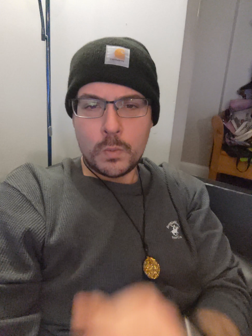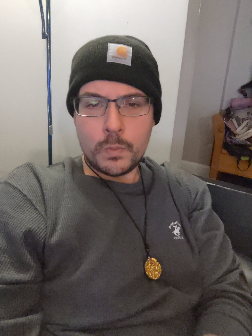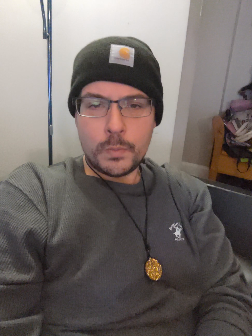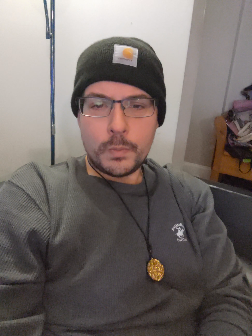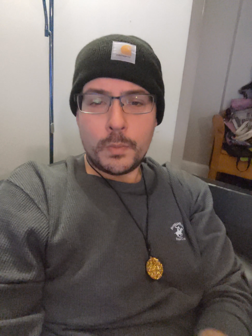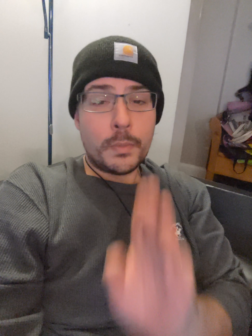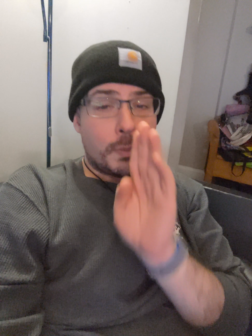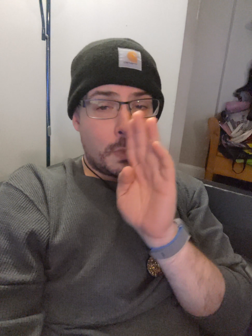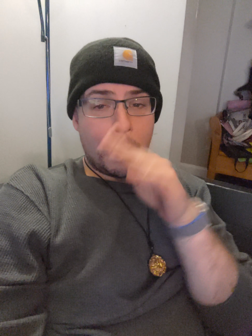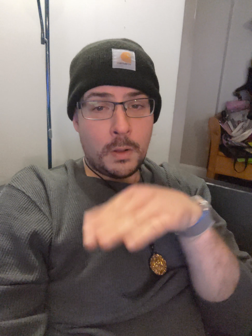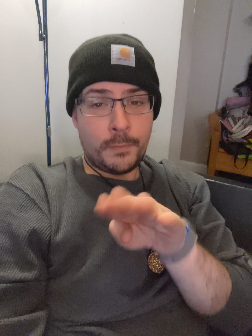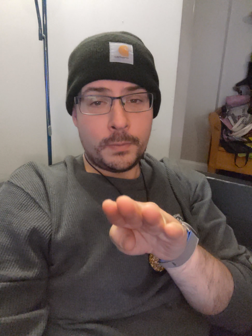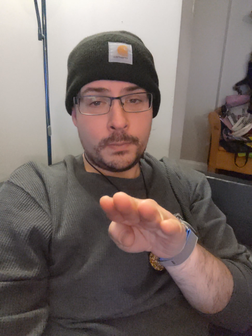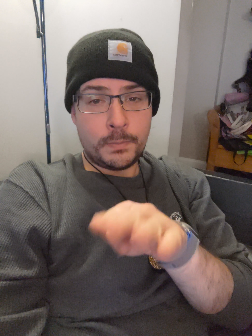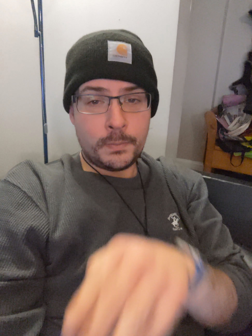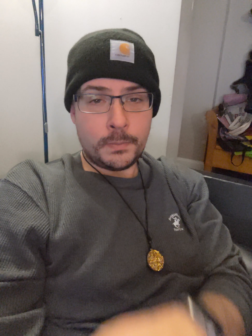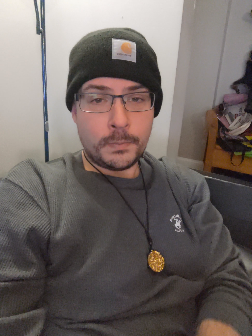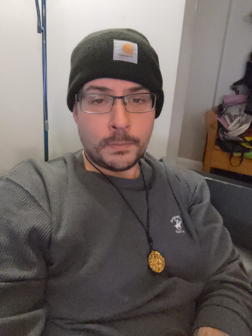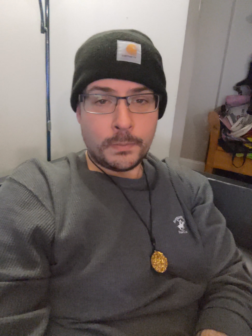elephant